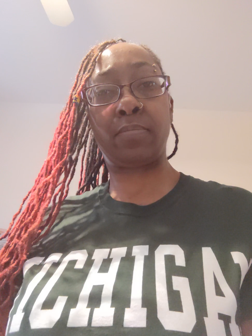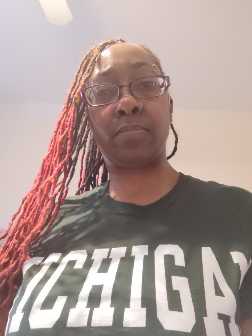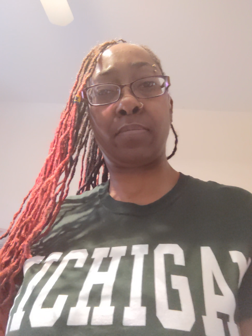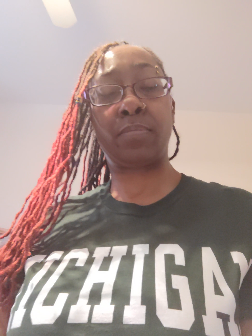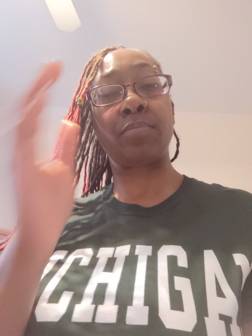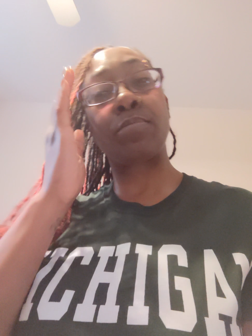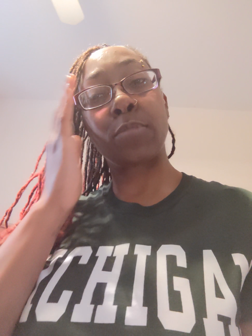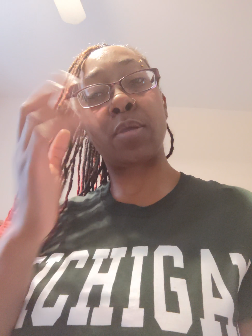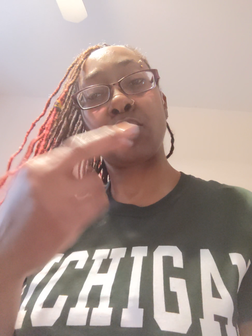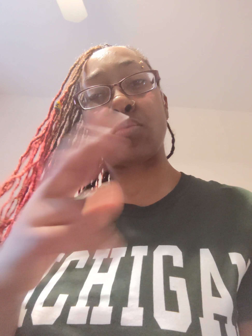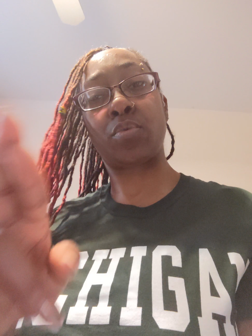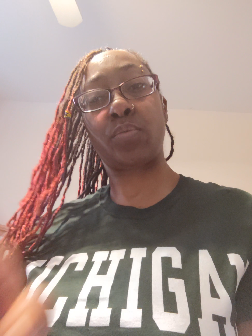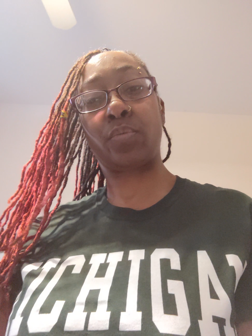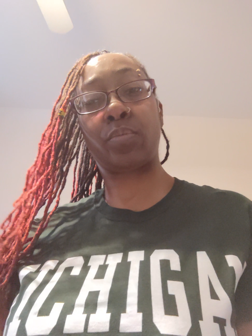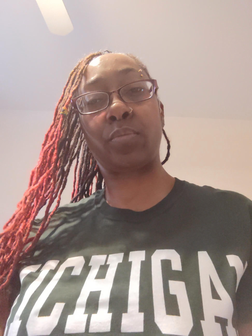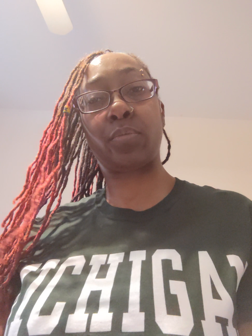bedroom